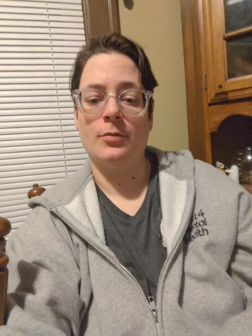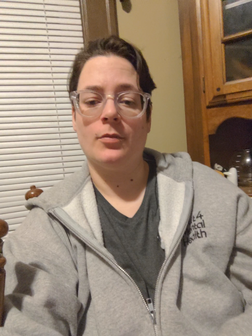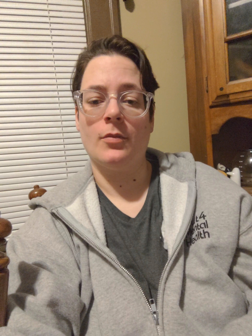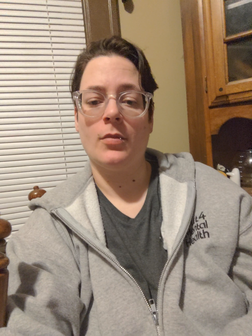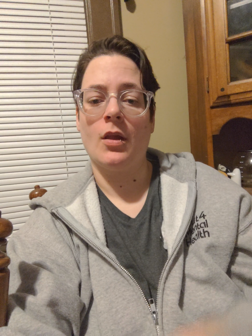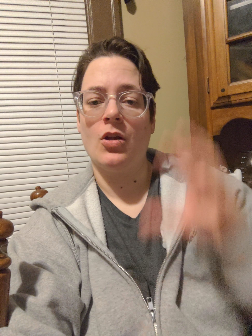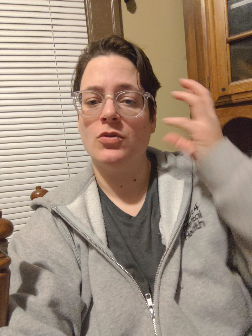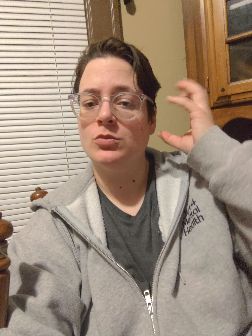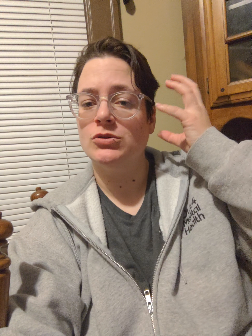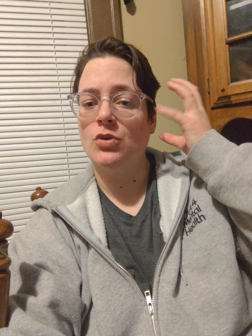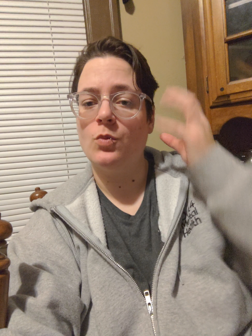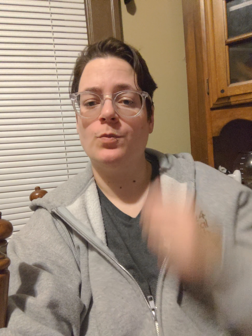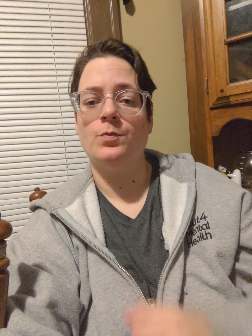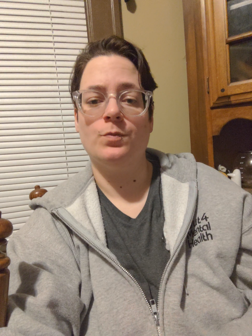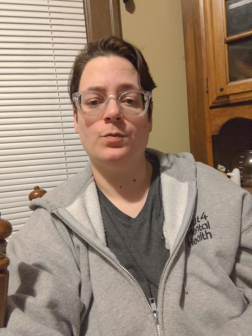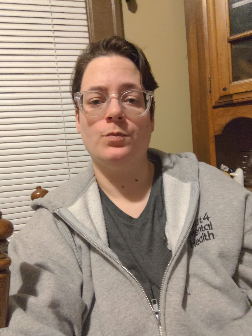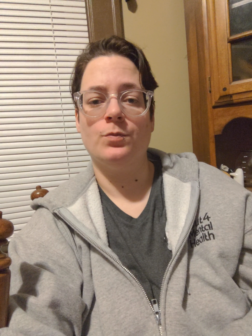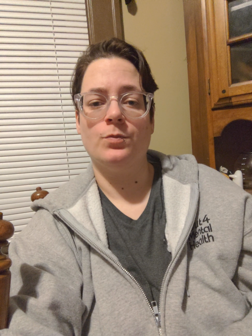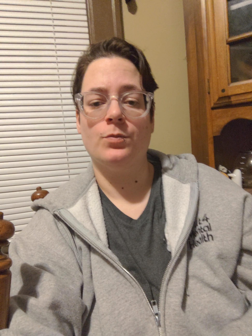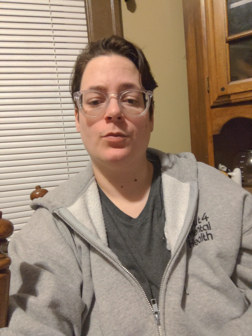radio